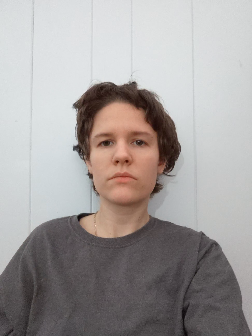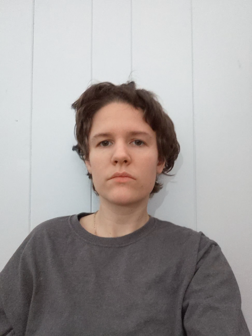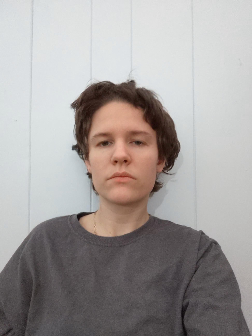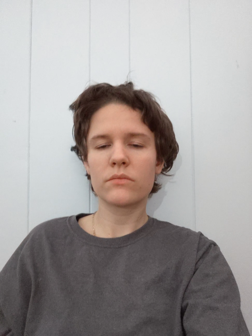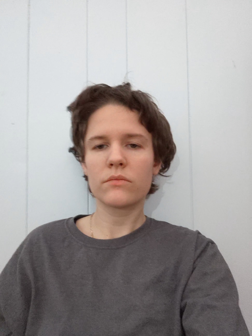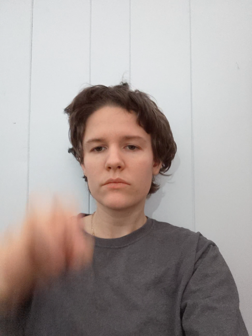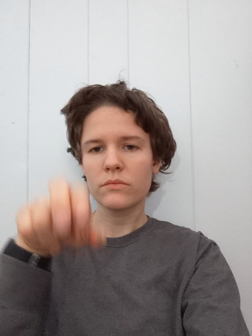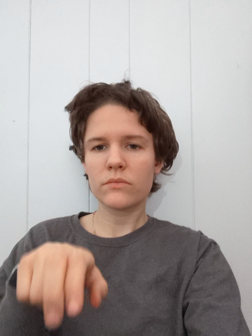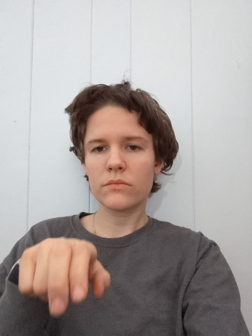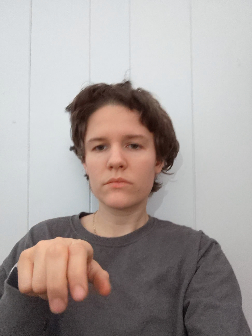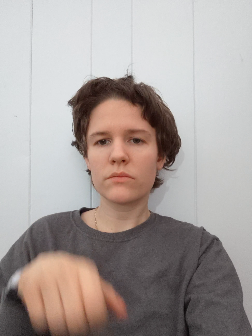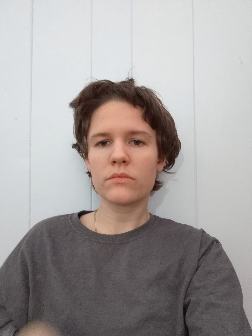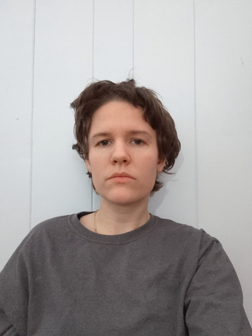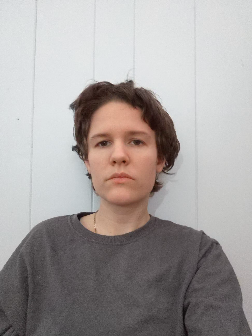chair